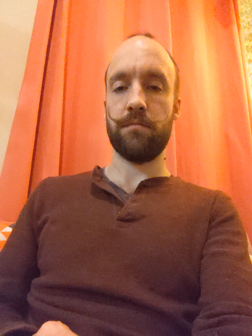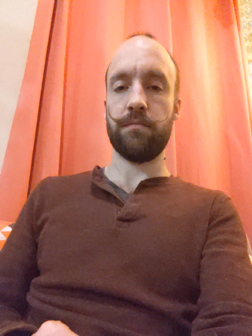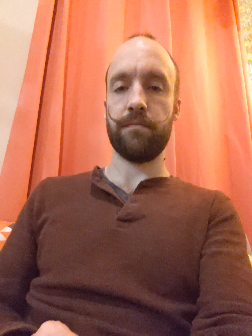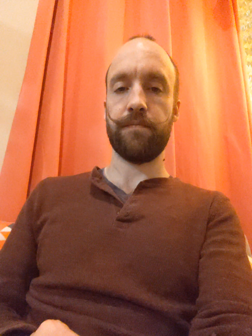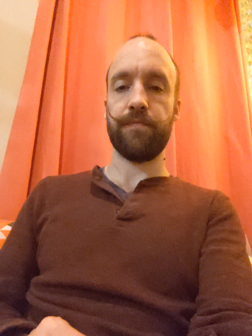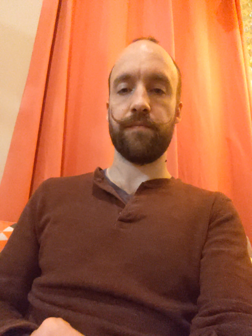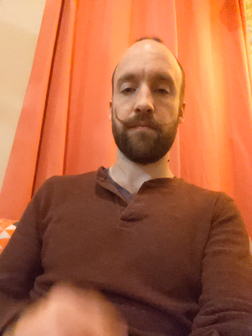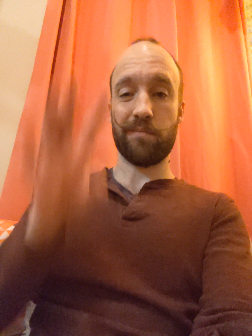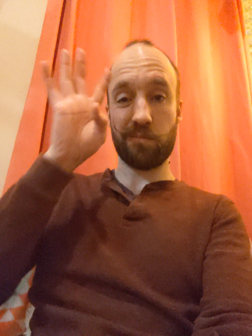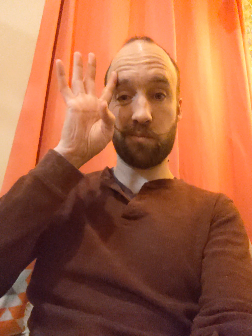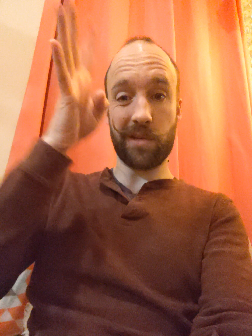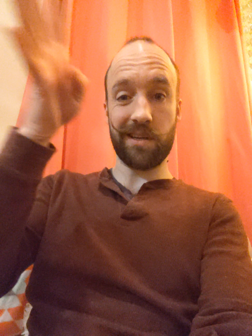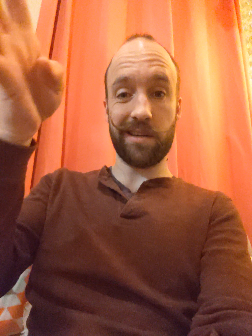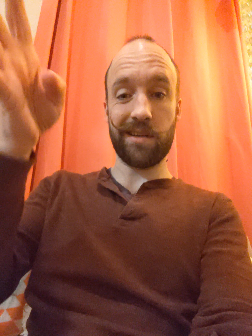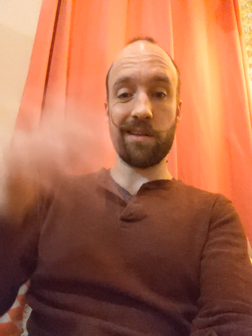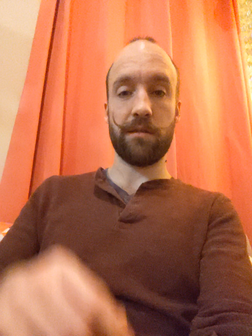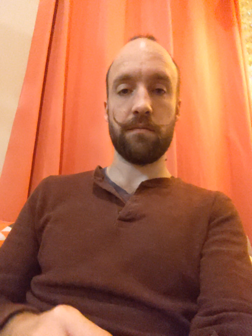pretend